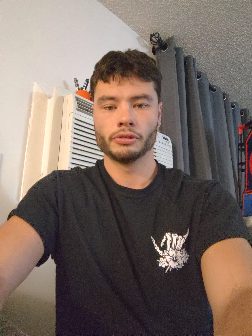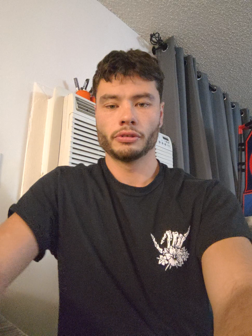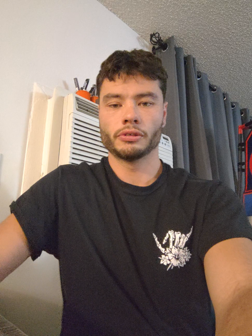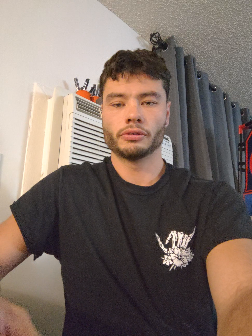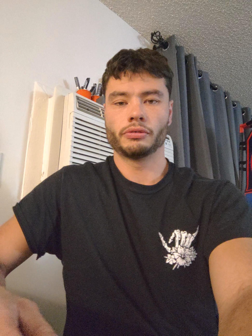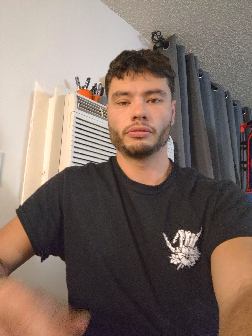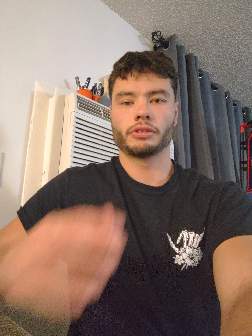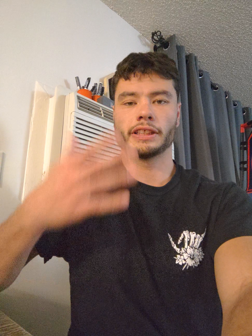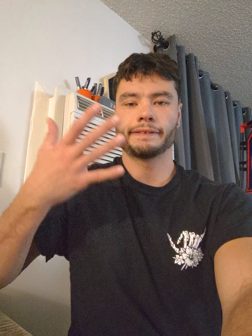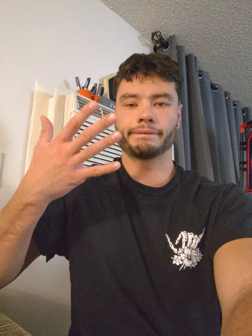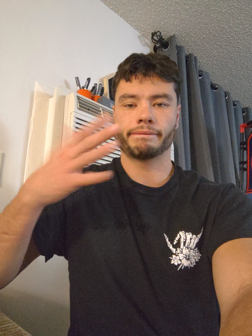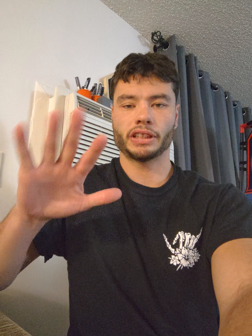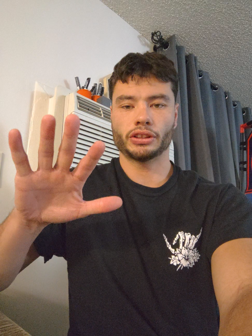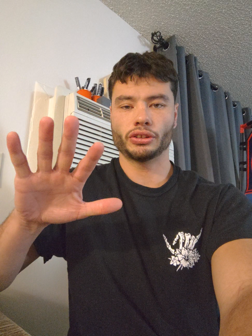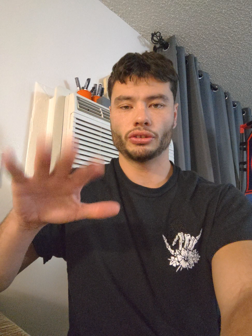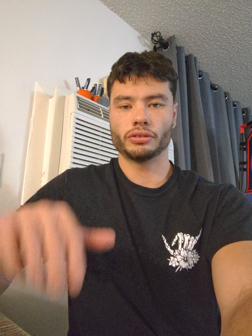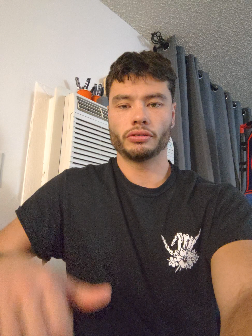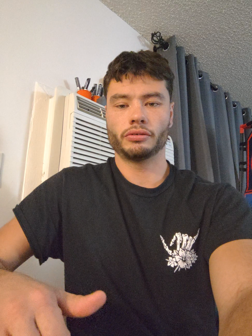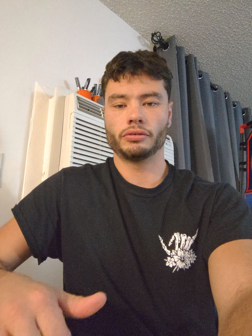finish